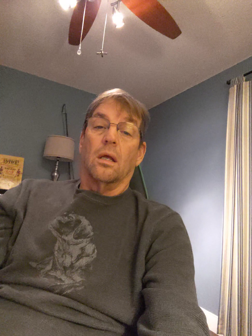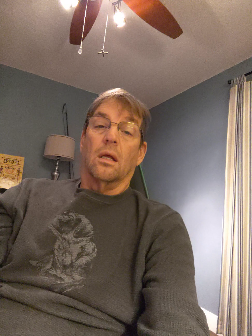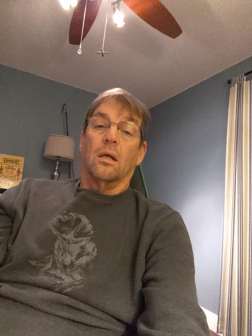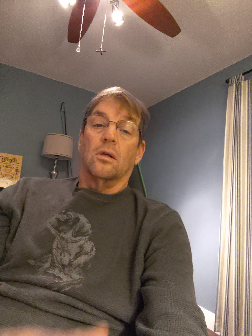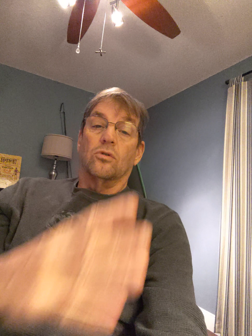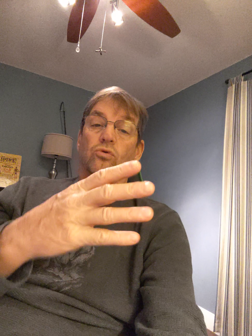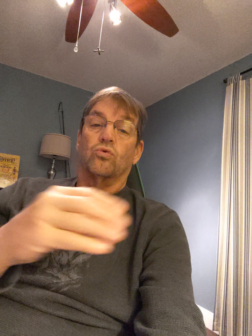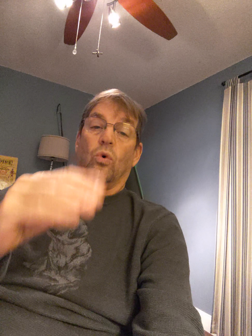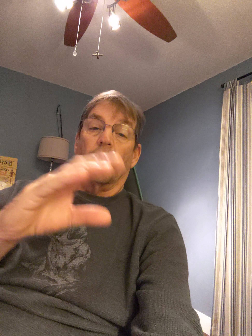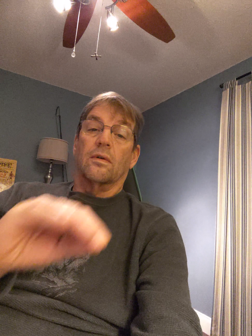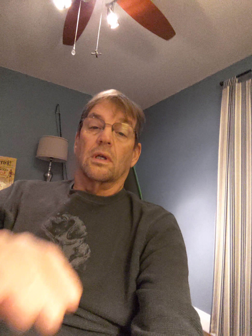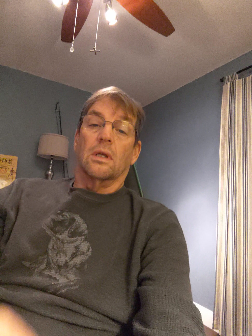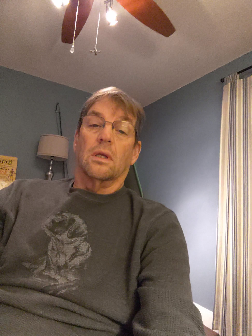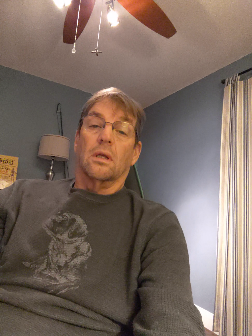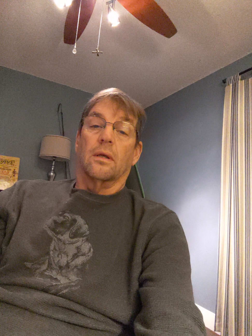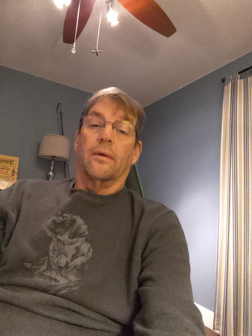story